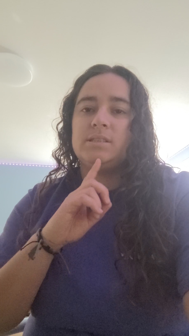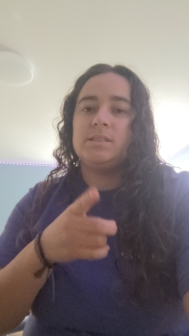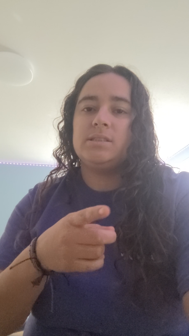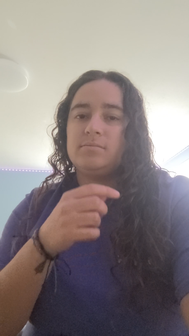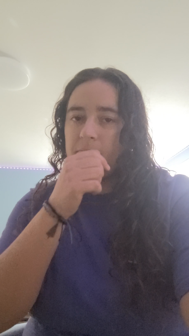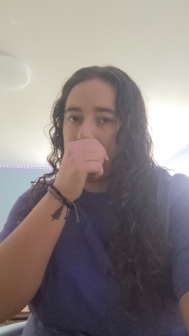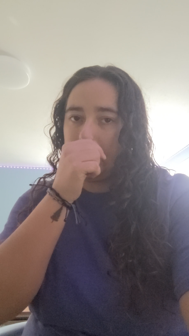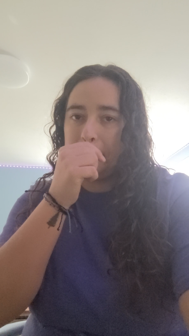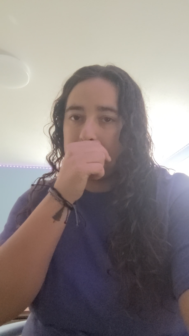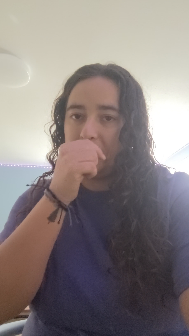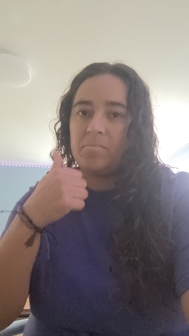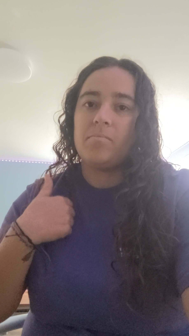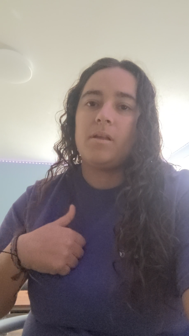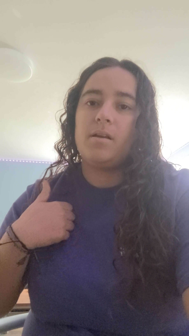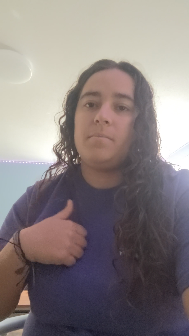bathtub